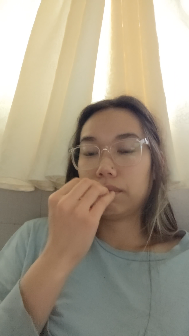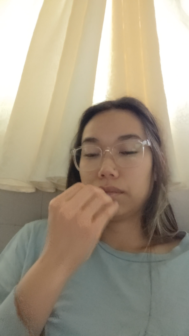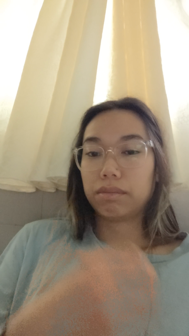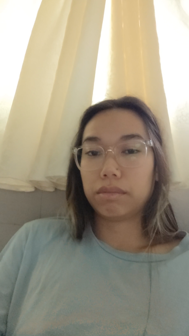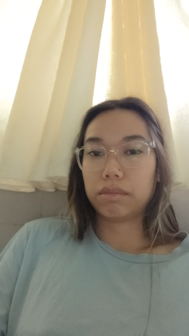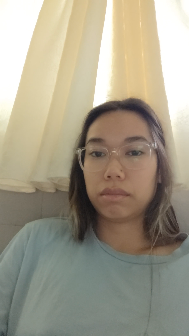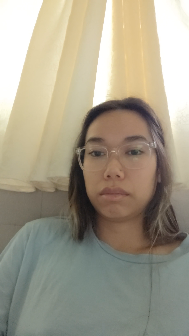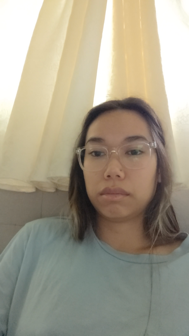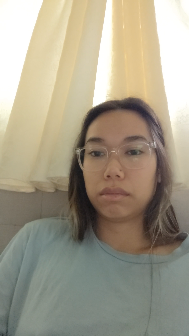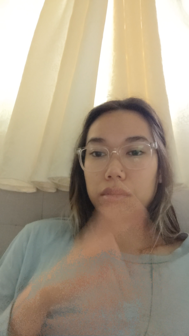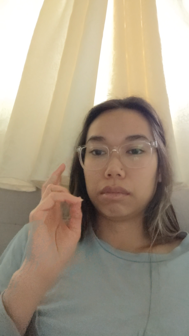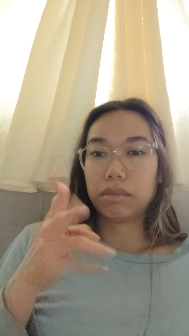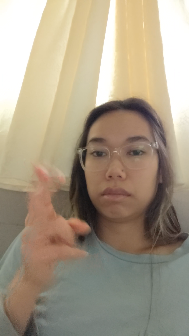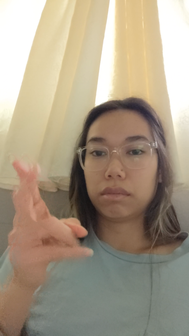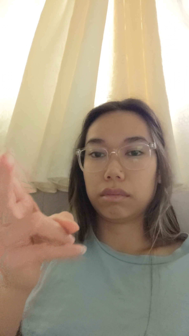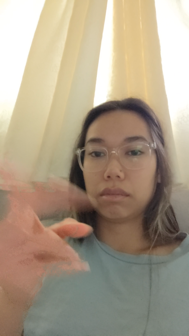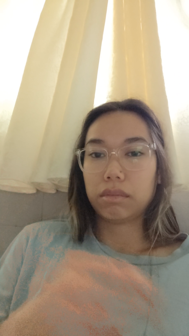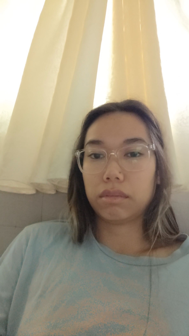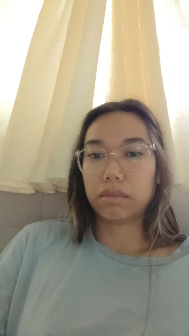hurry